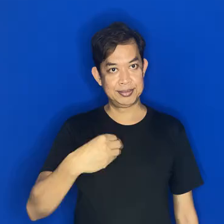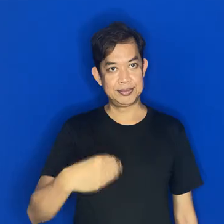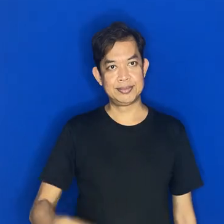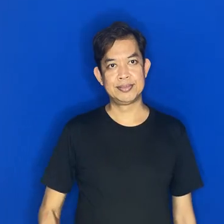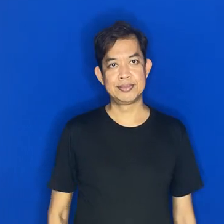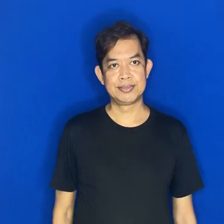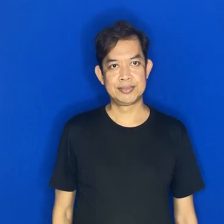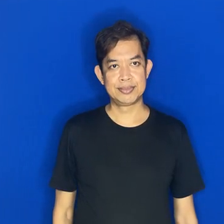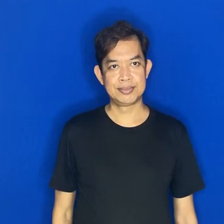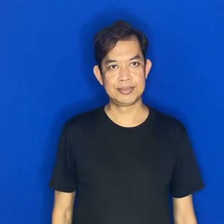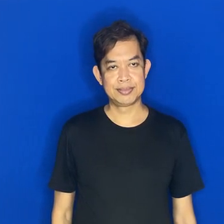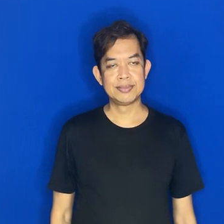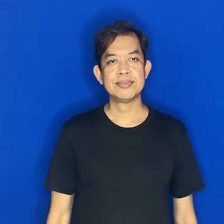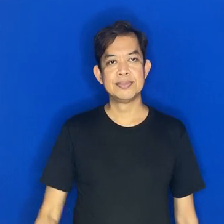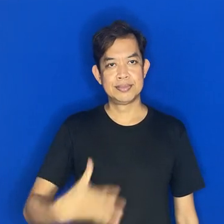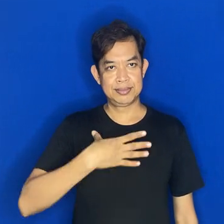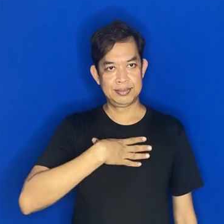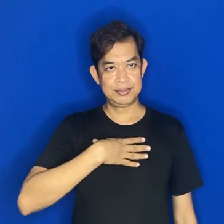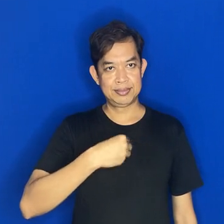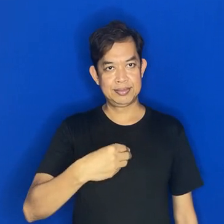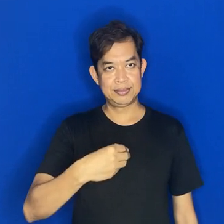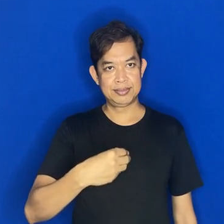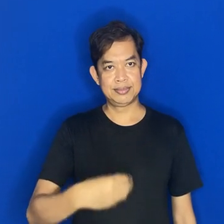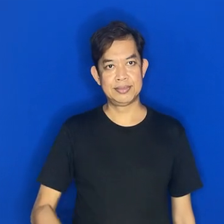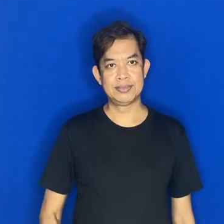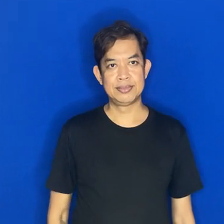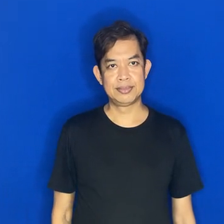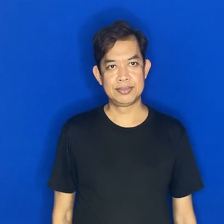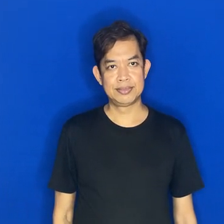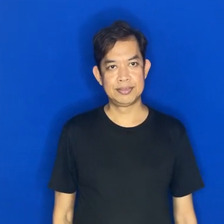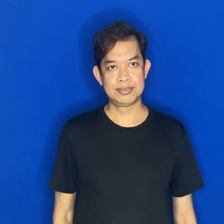white